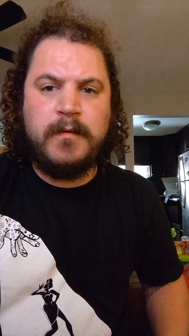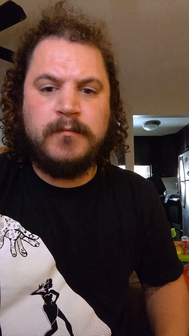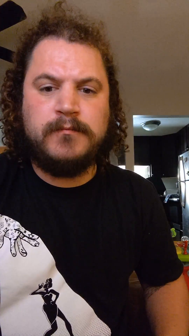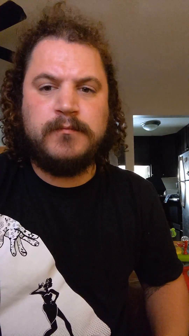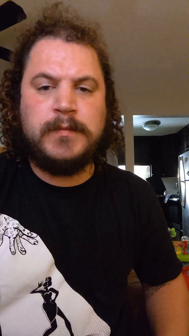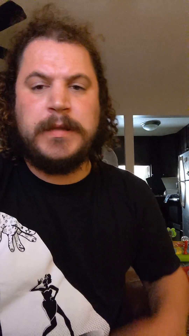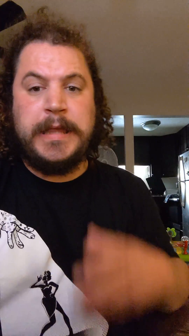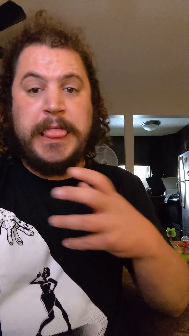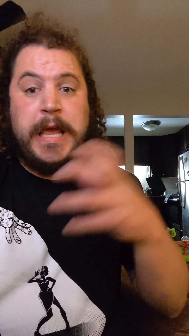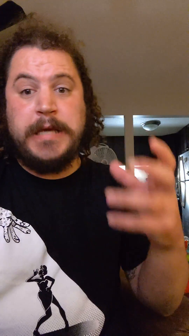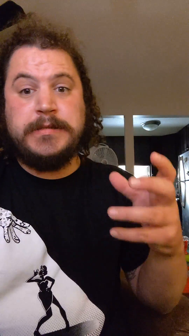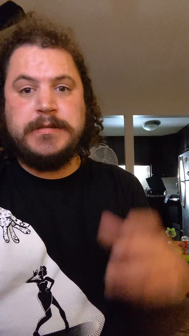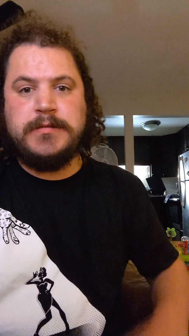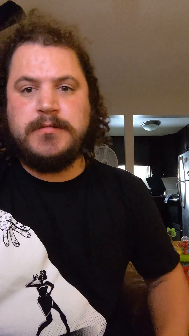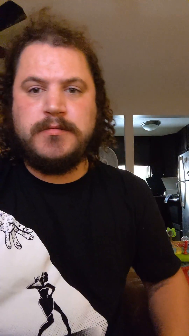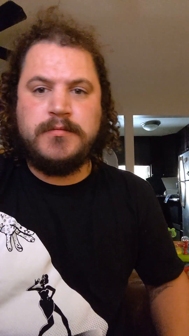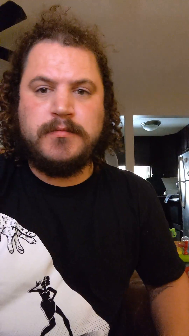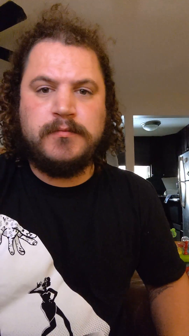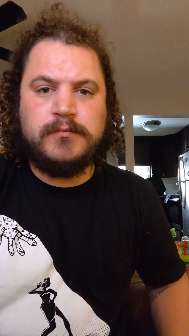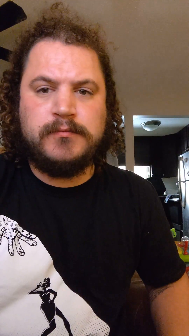a lot